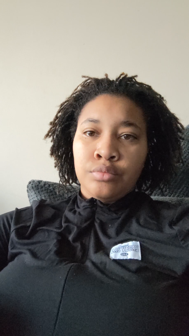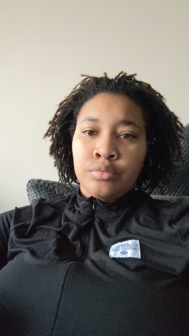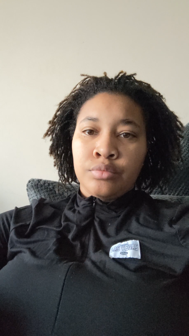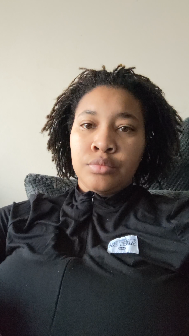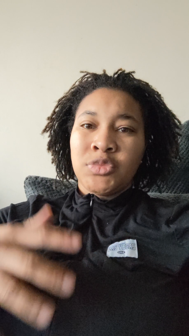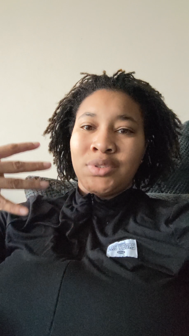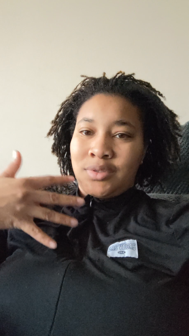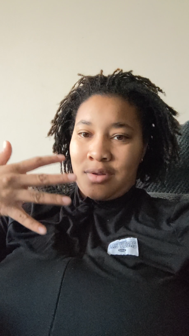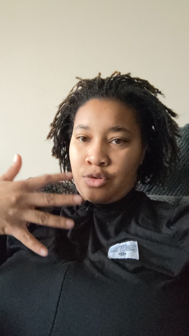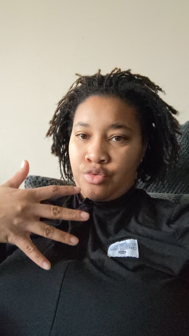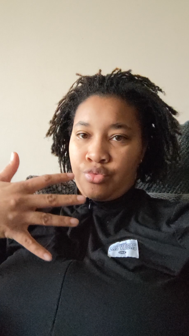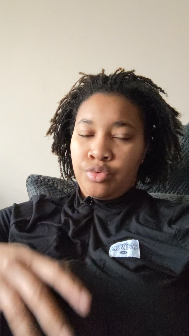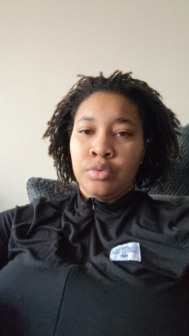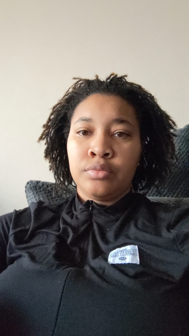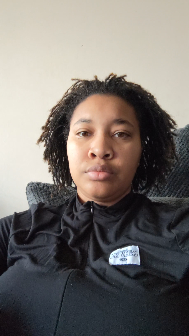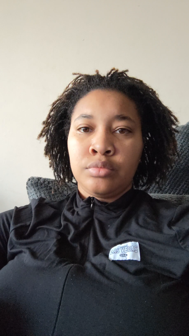scared